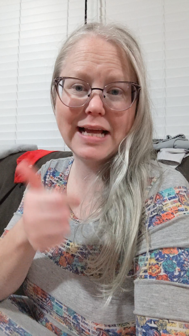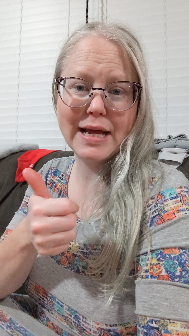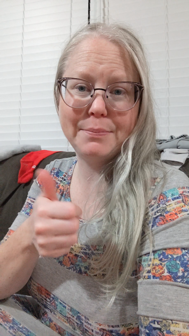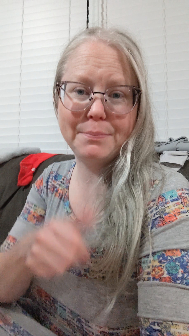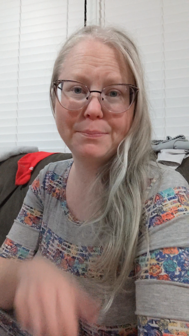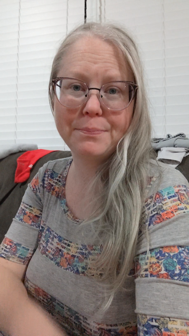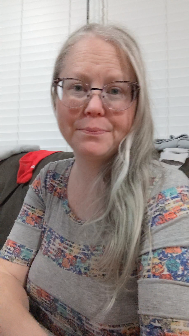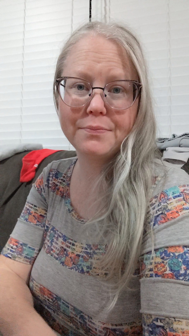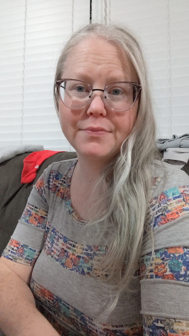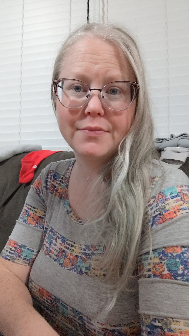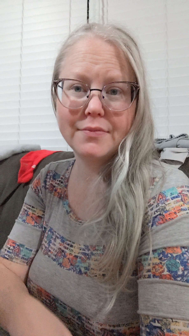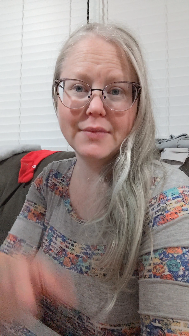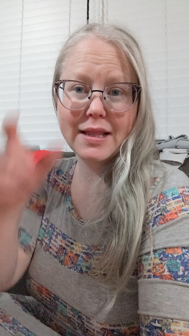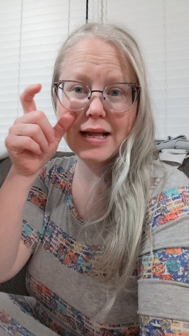glasses